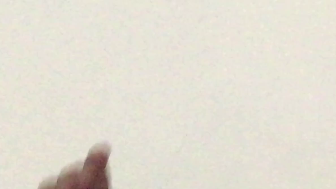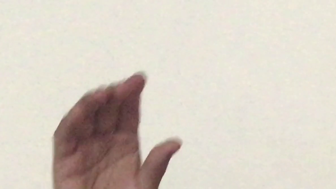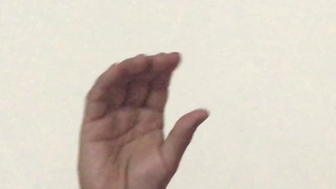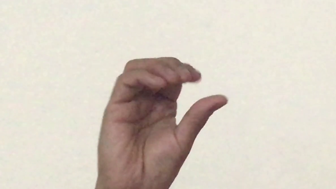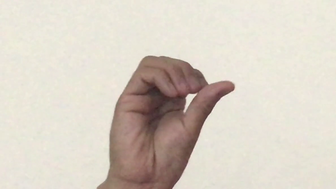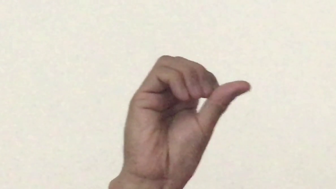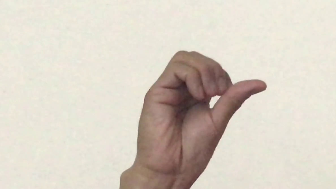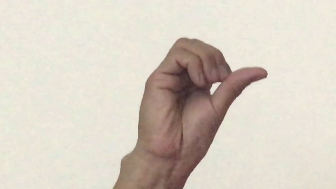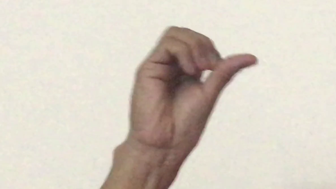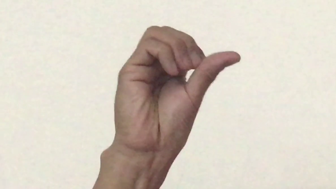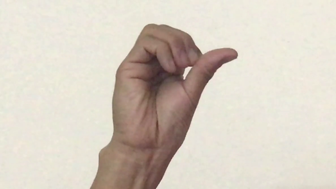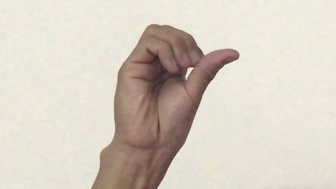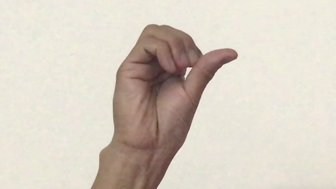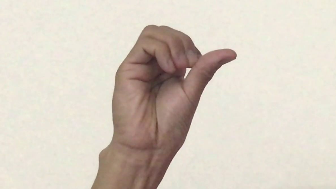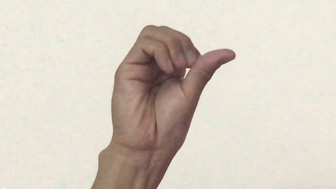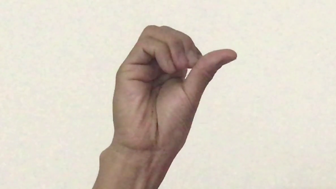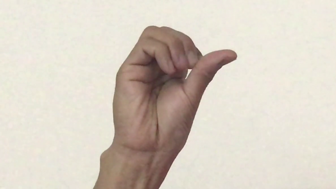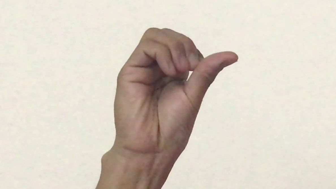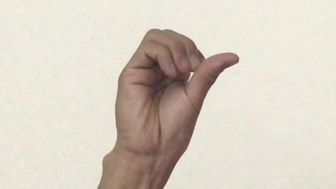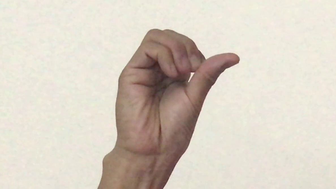प